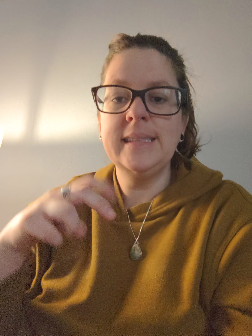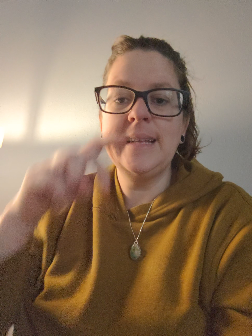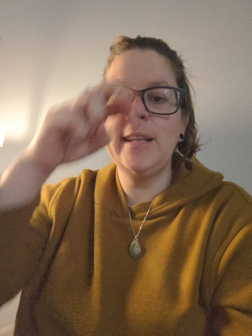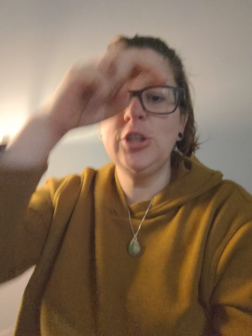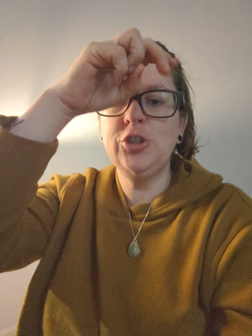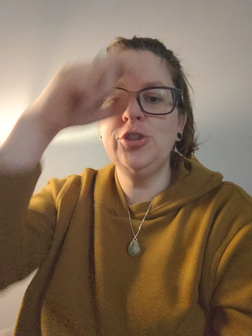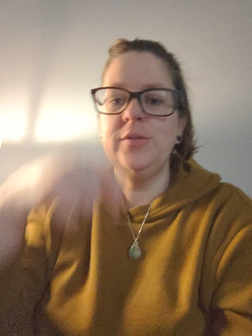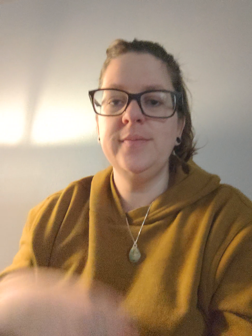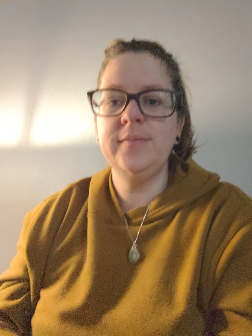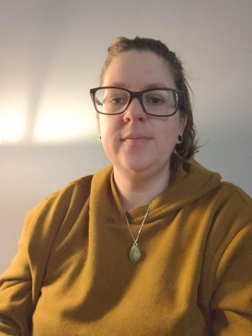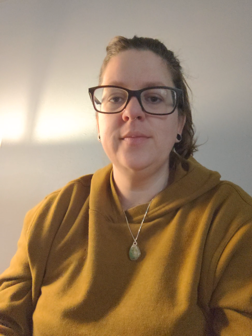stairs